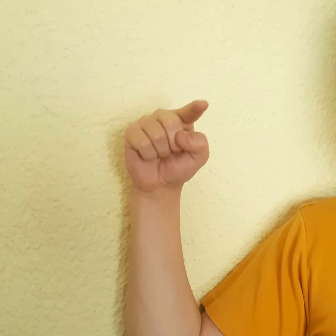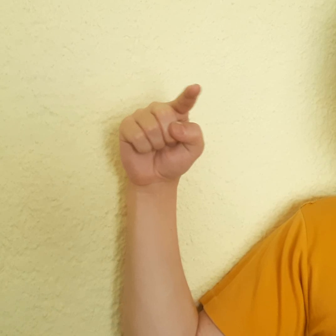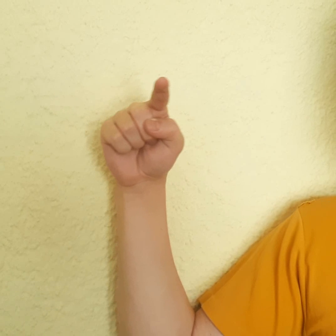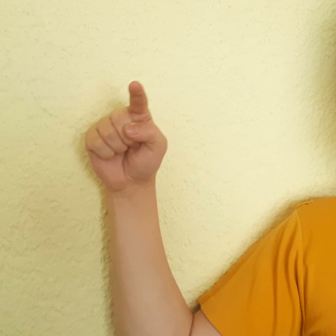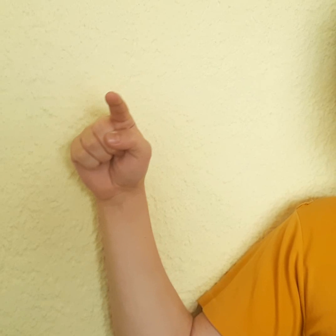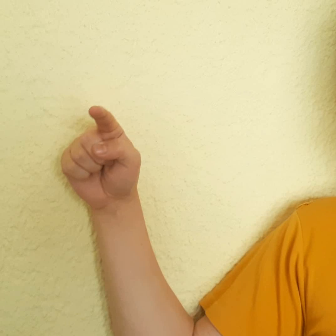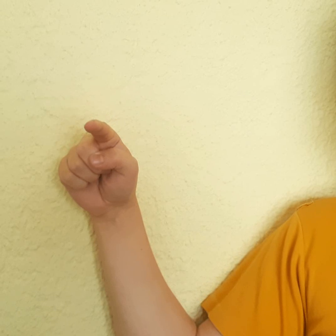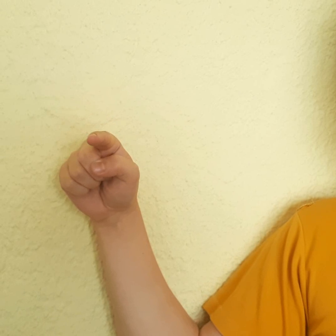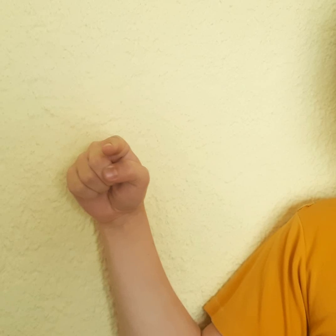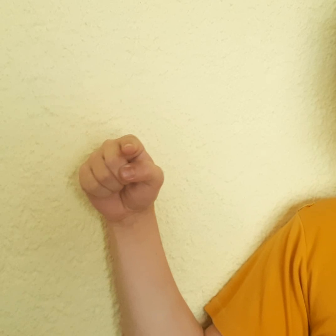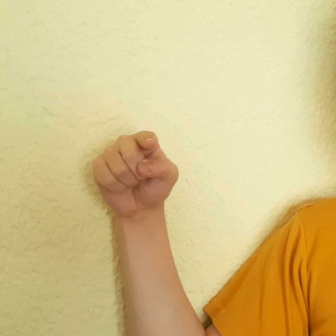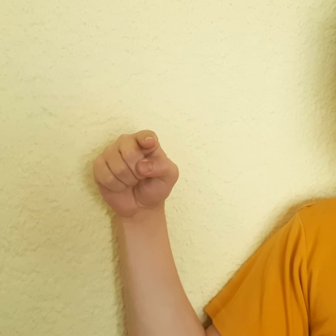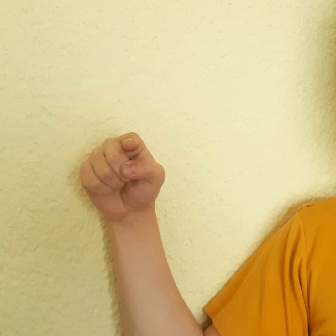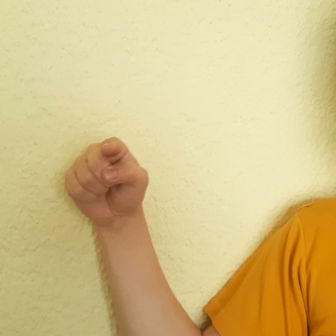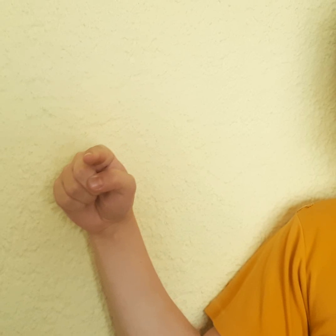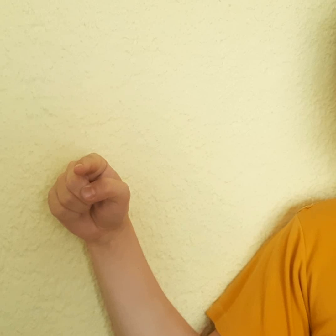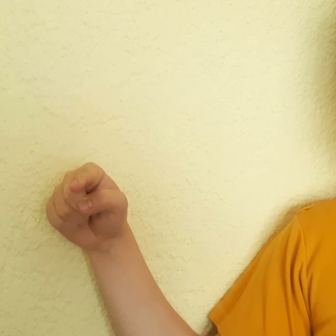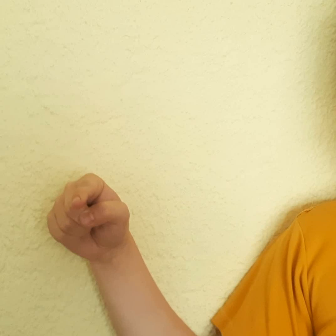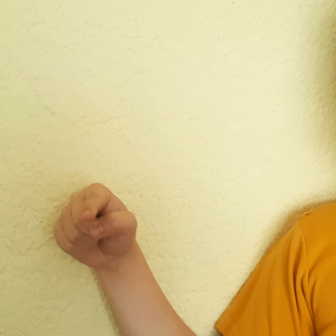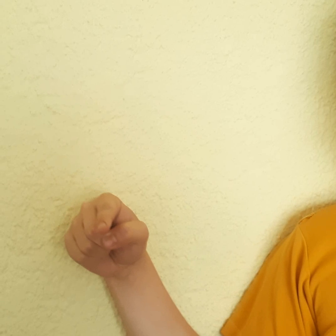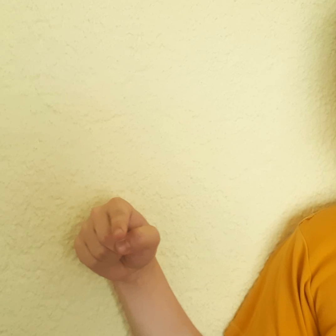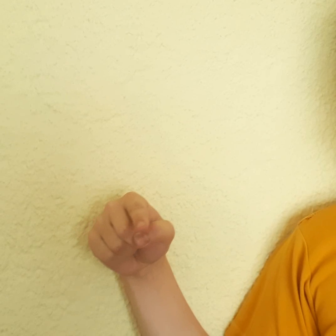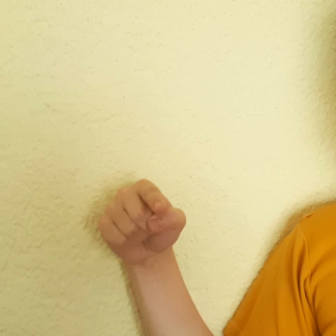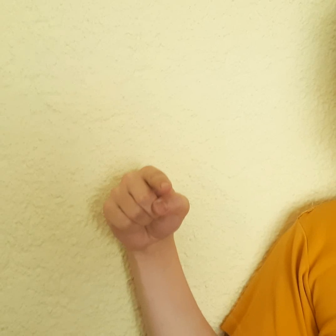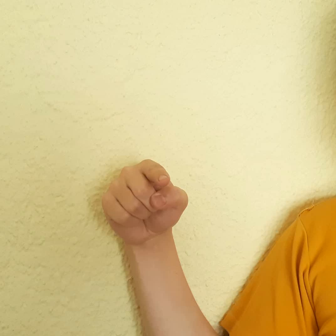З